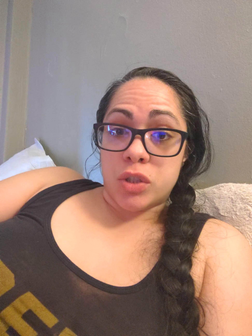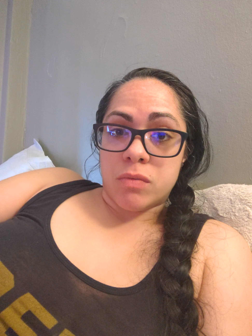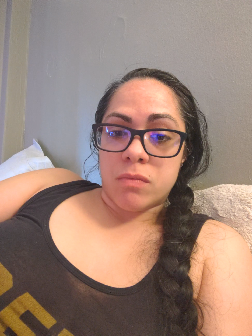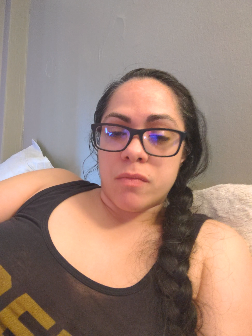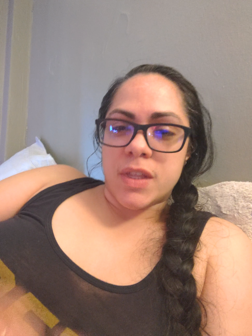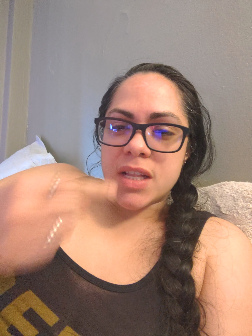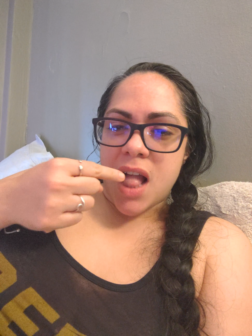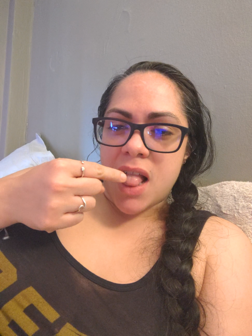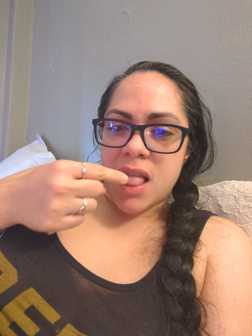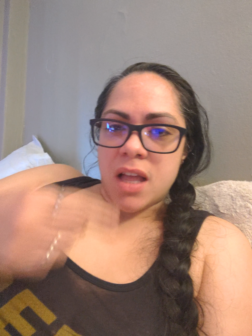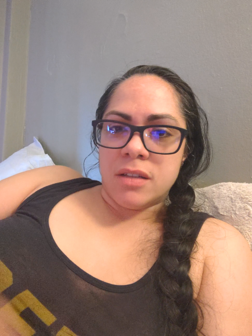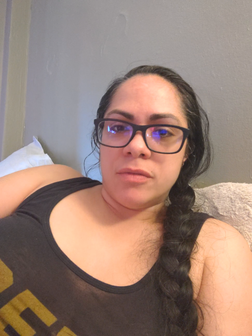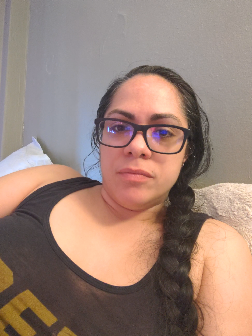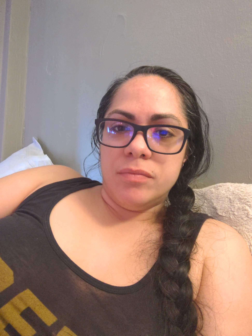tongue